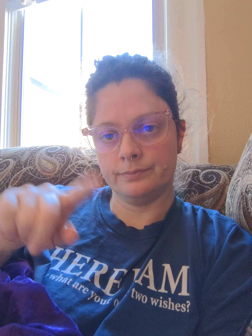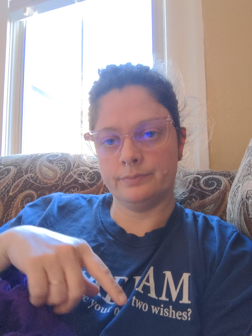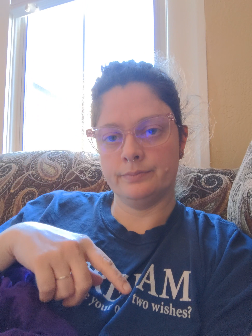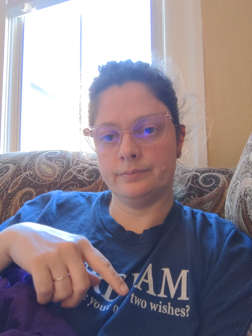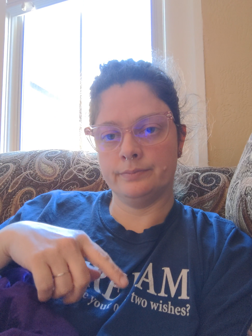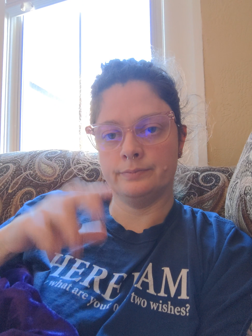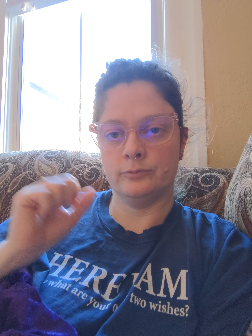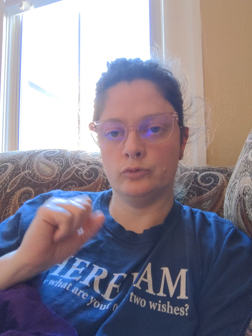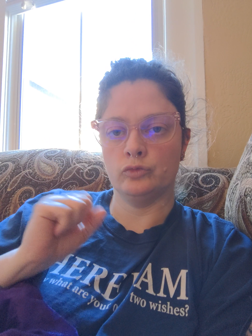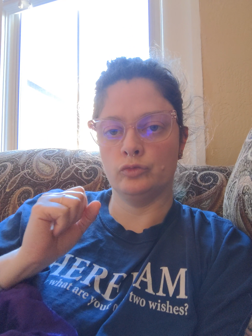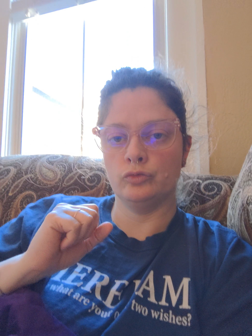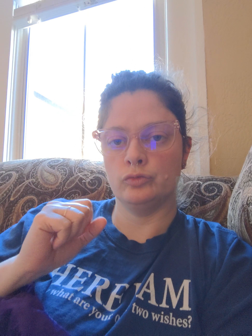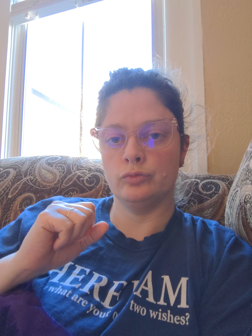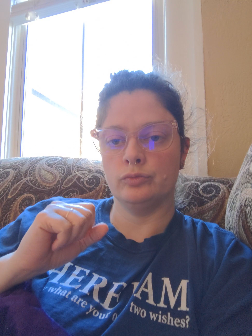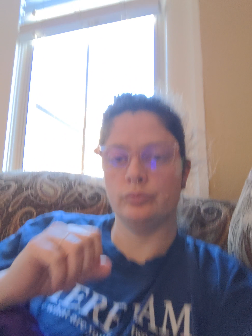refrigerator